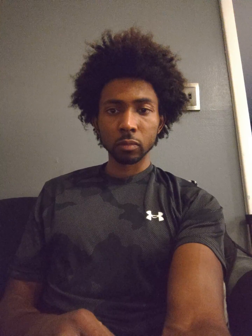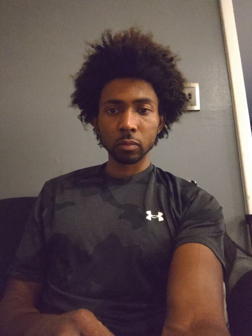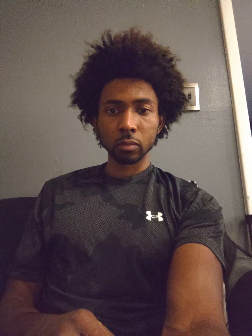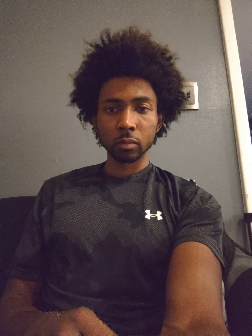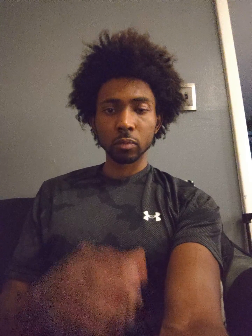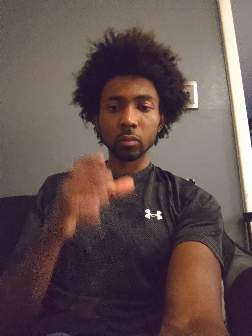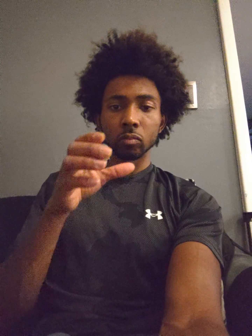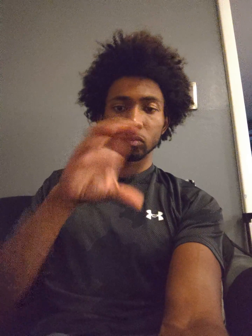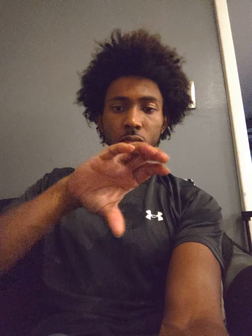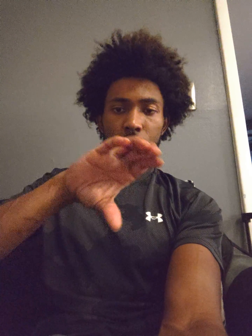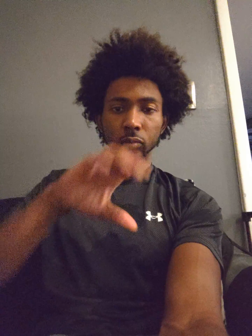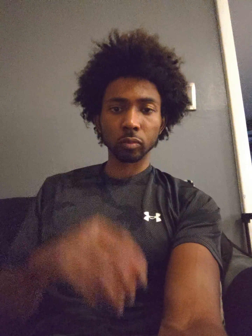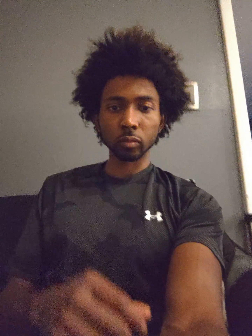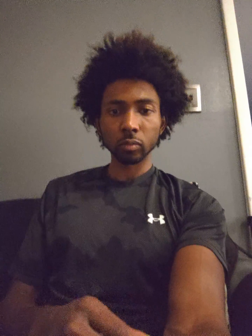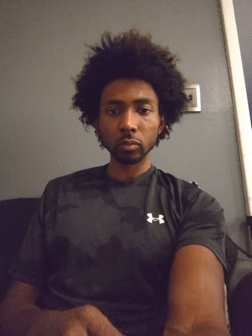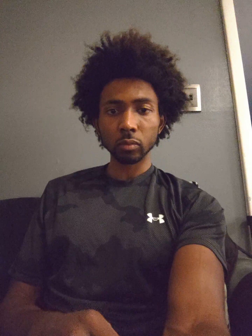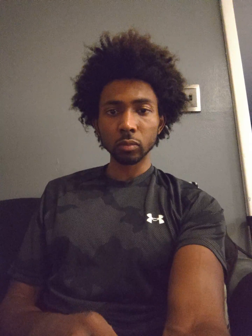pour